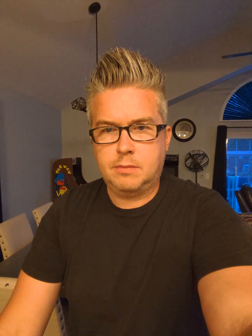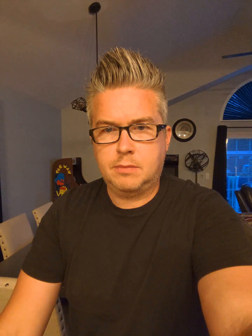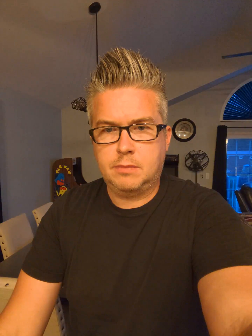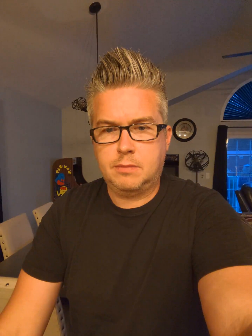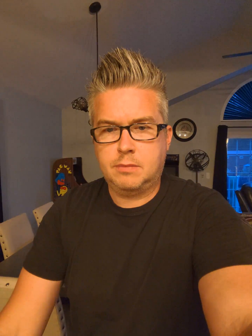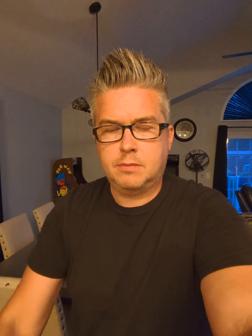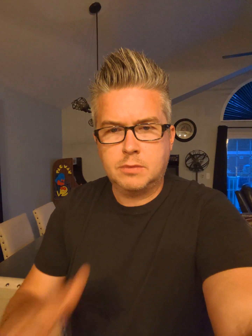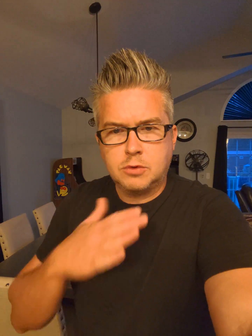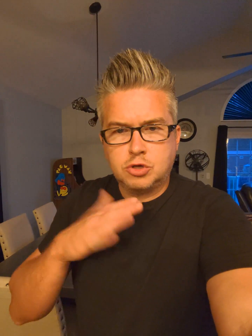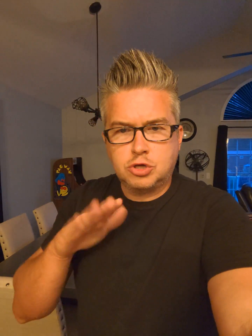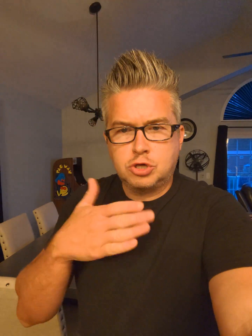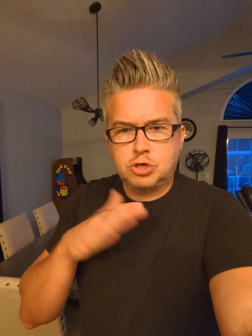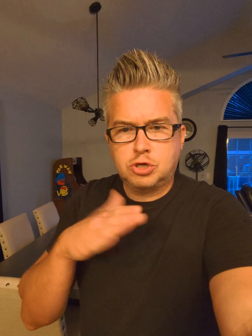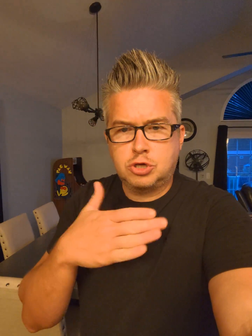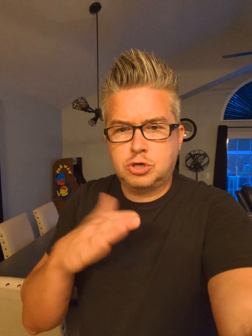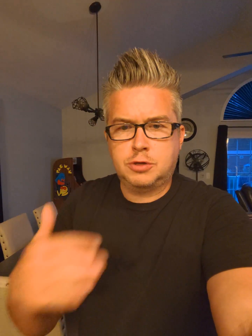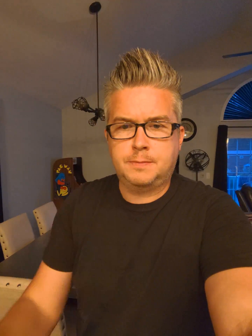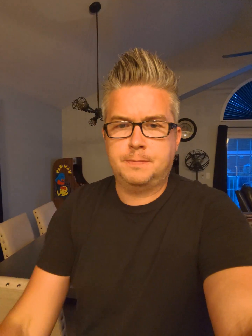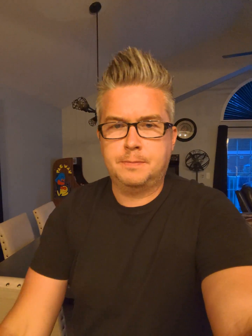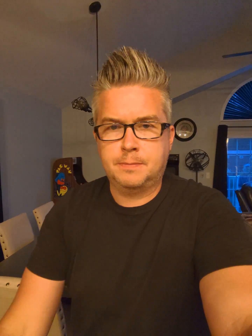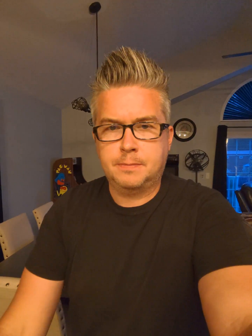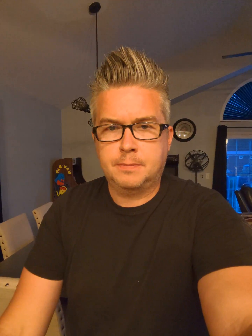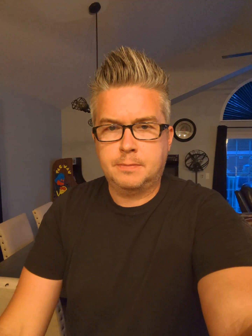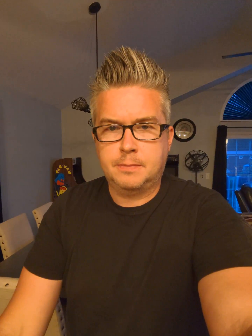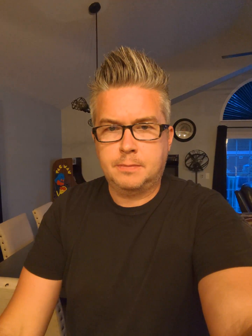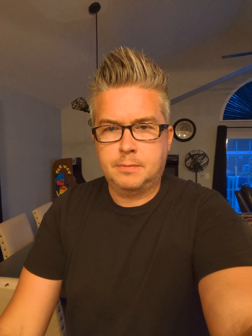cook